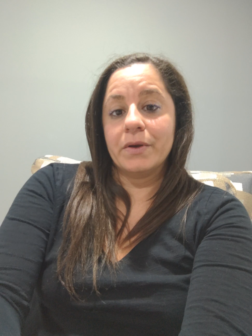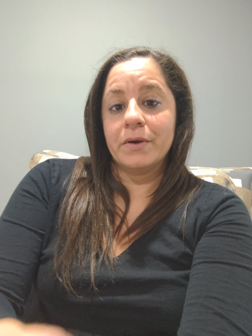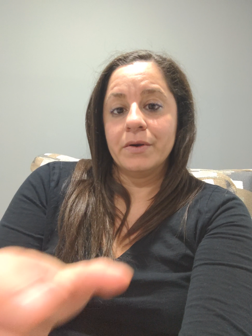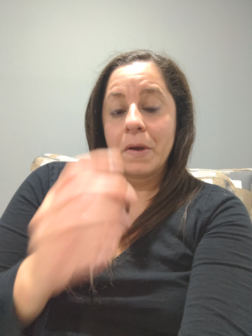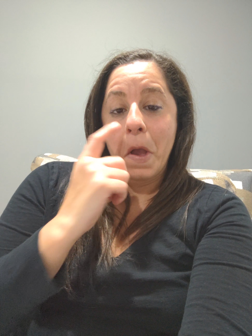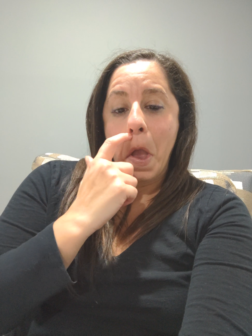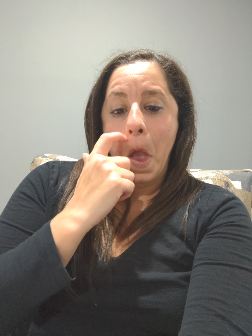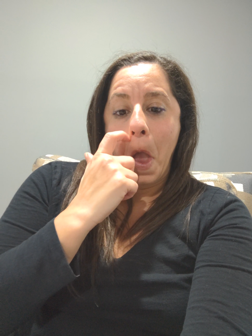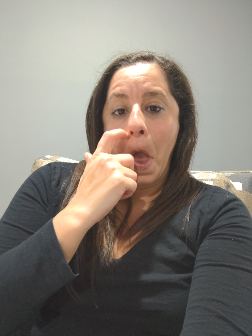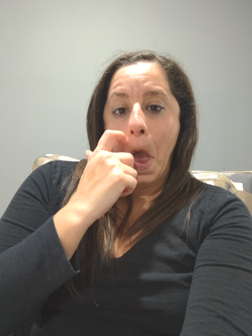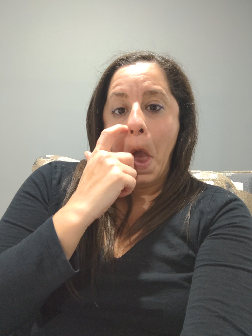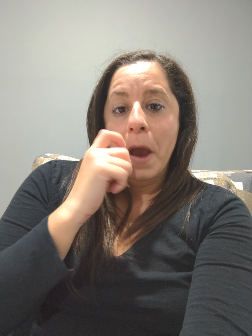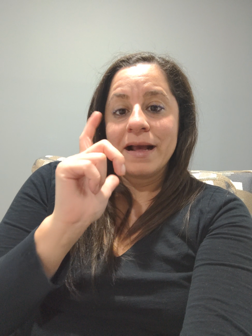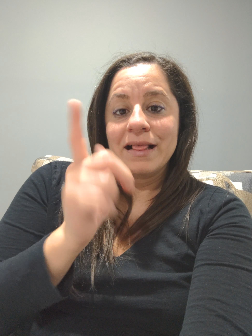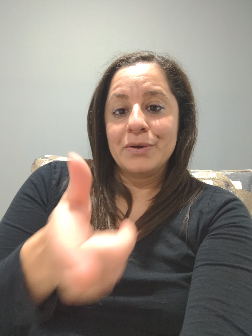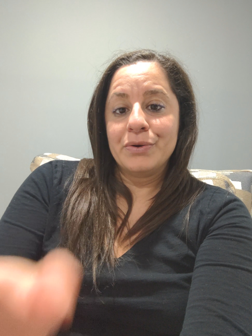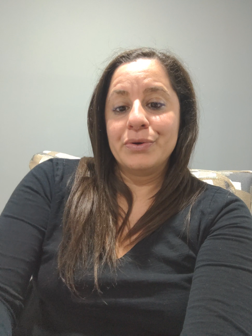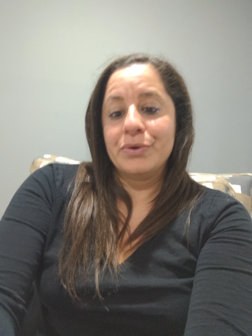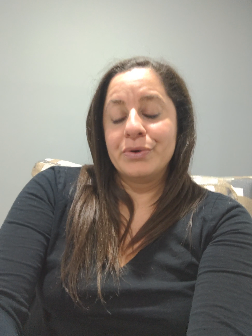later